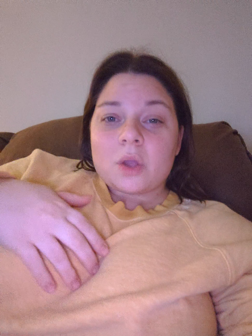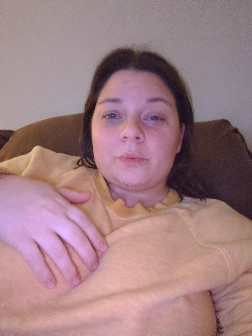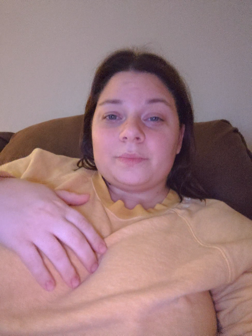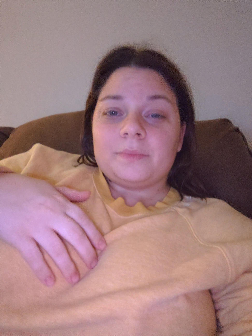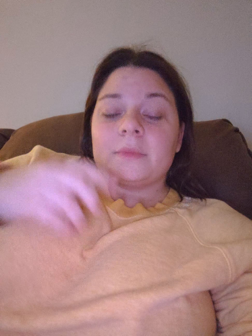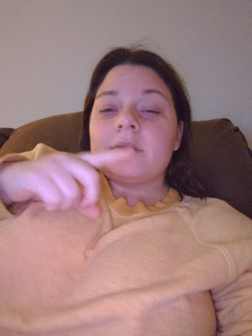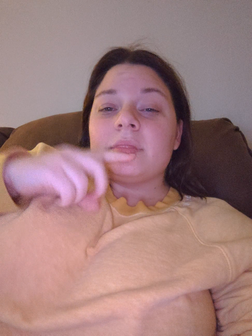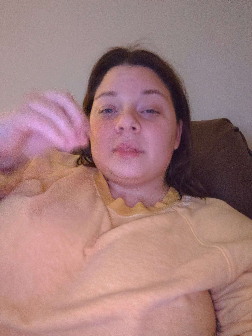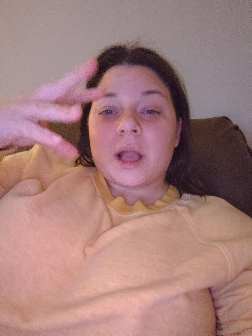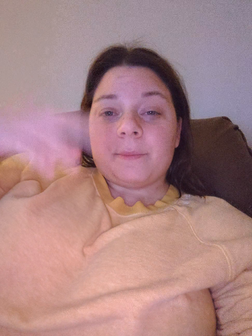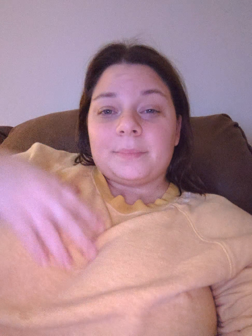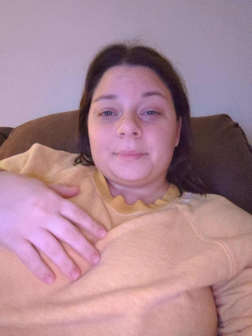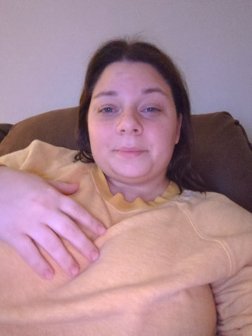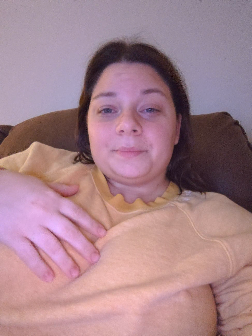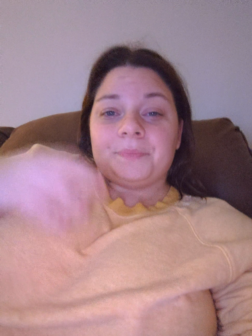lamp